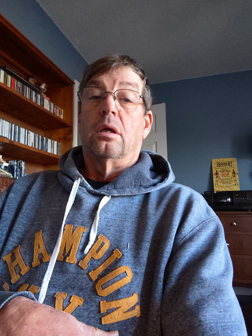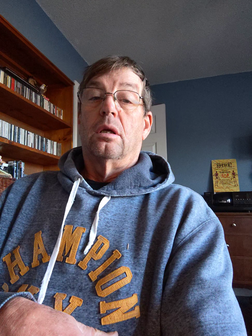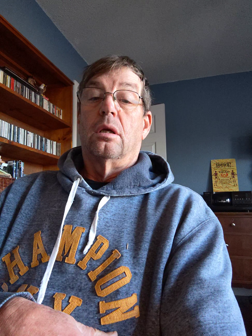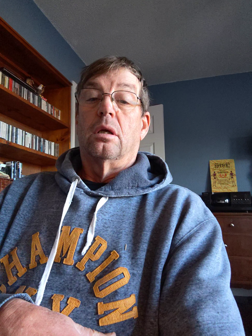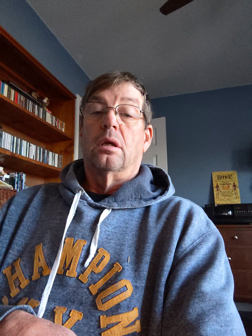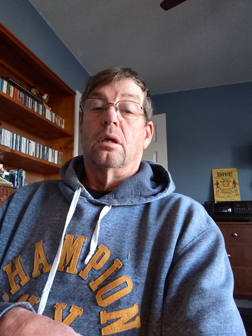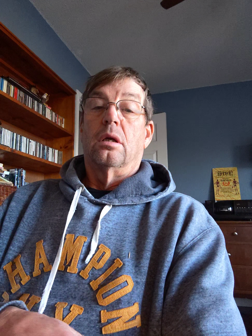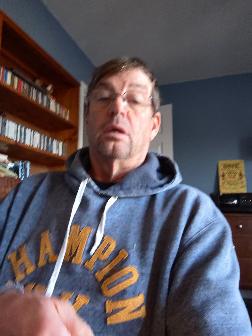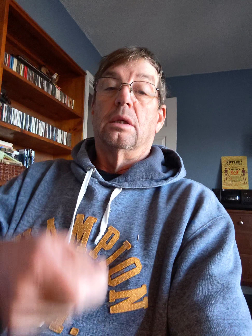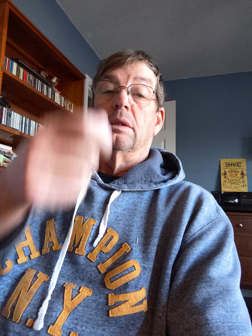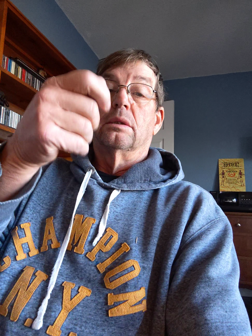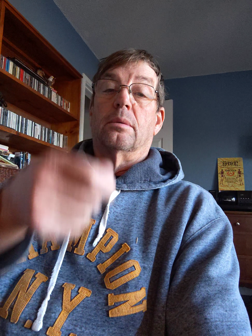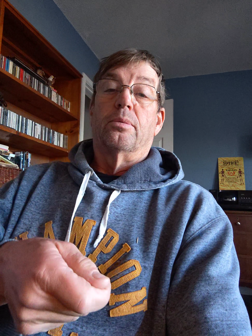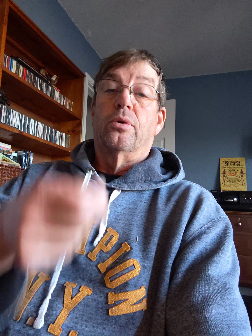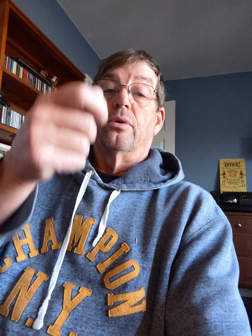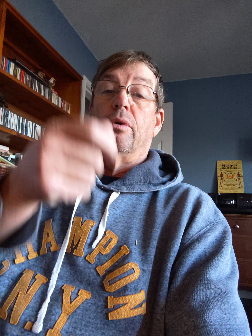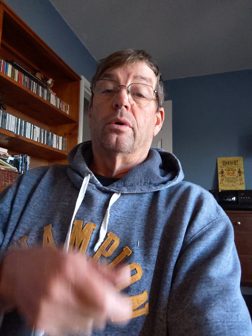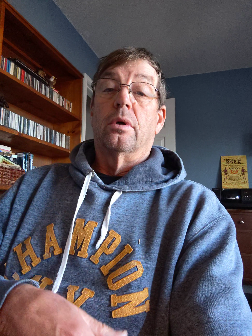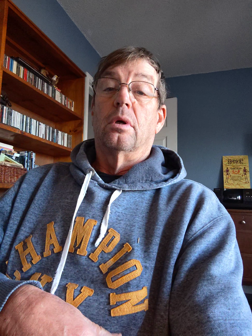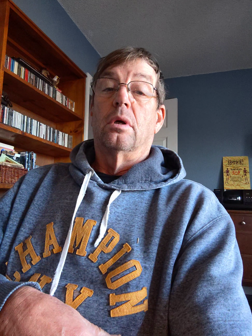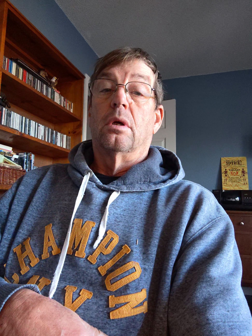zipper